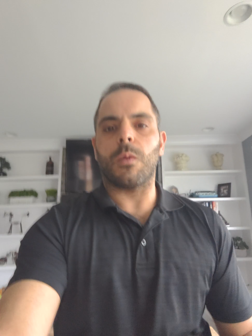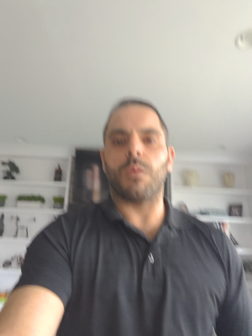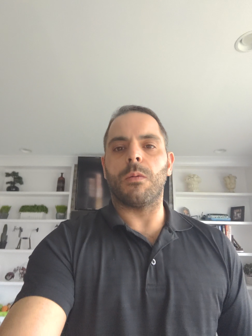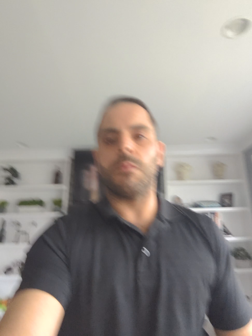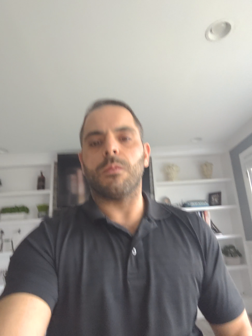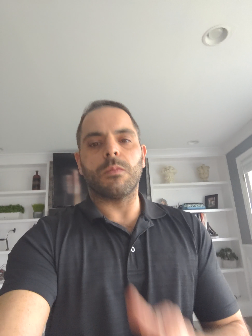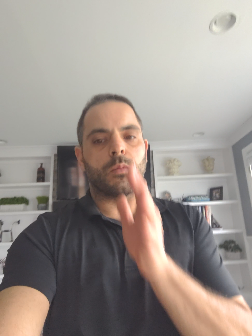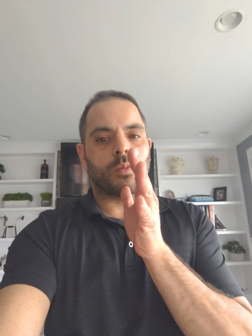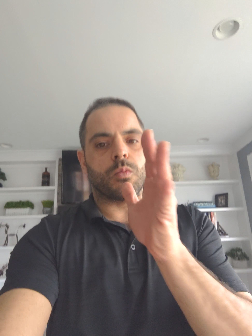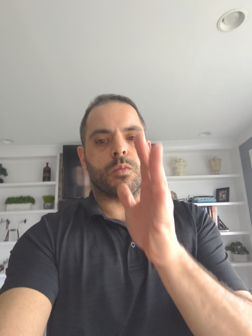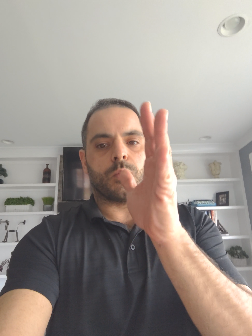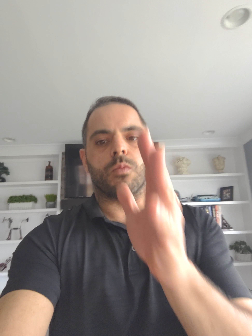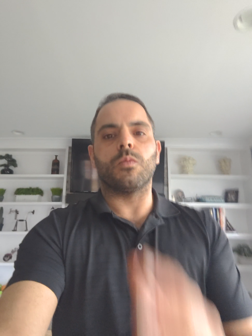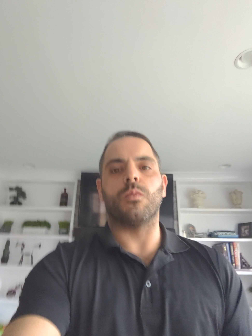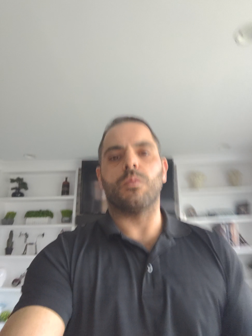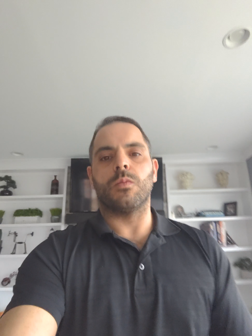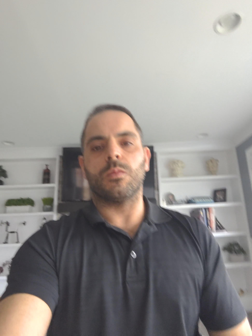grandma